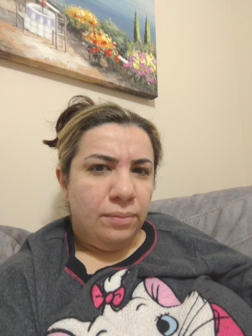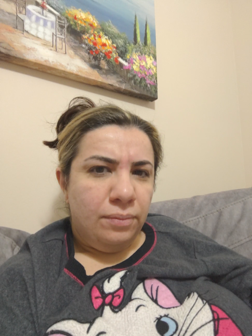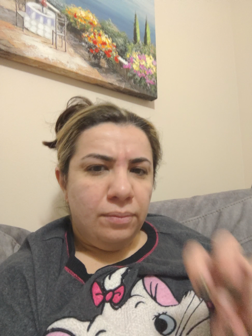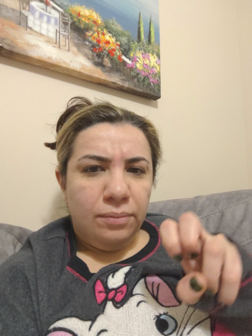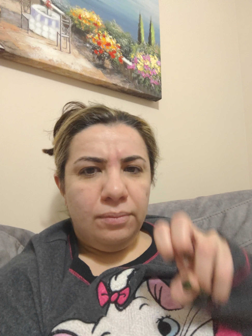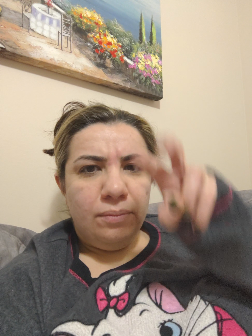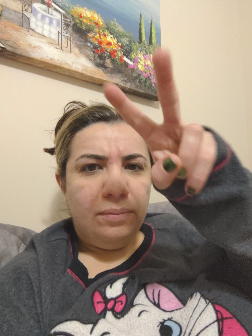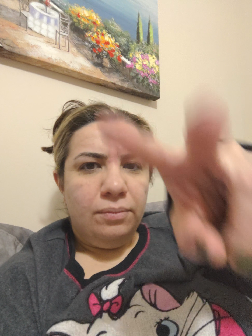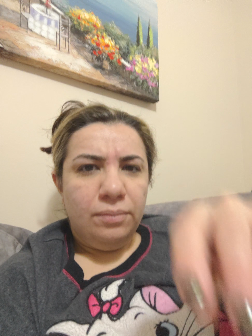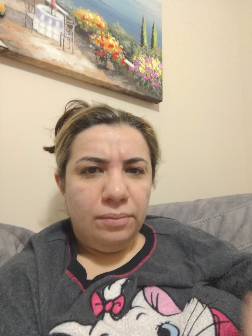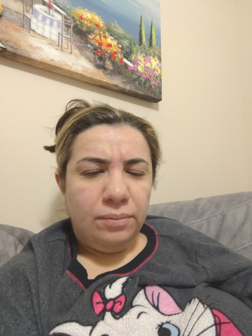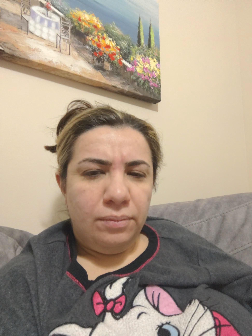jump